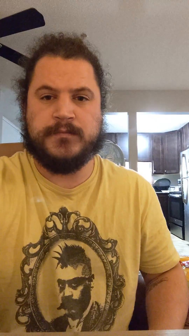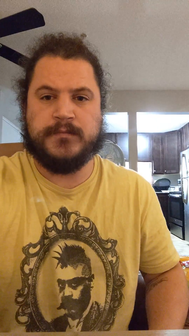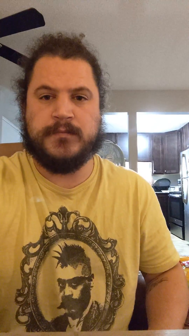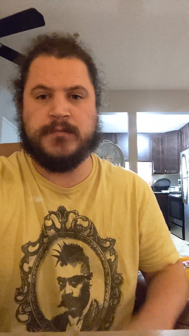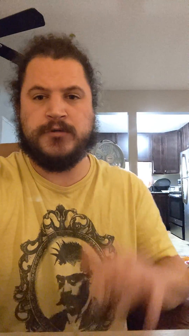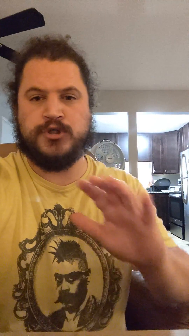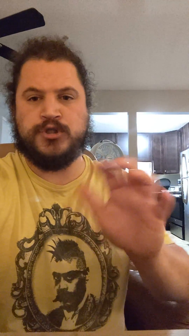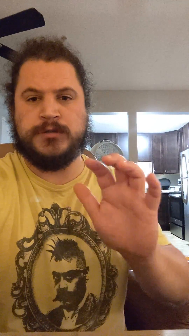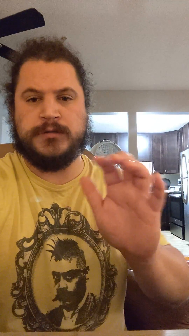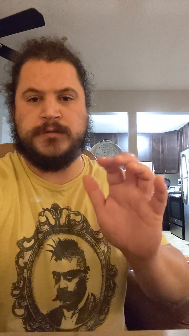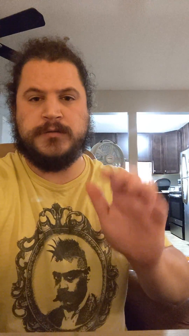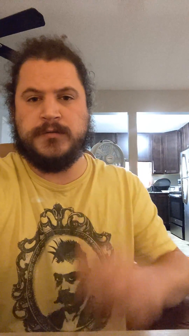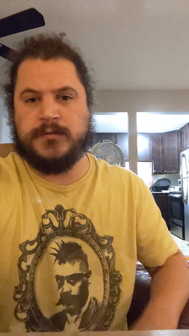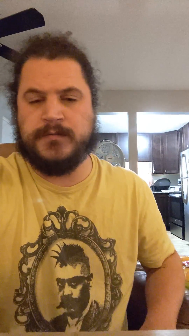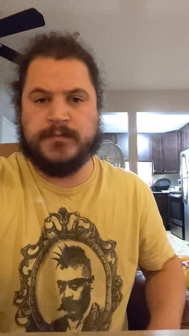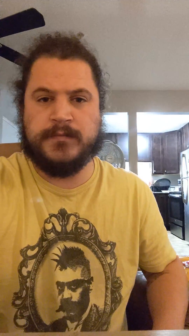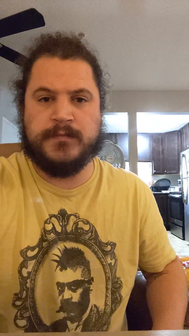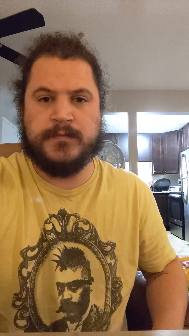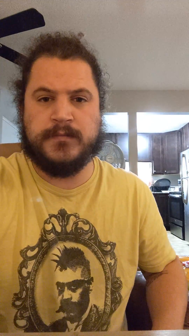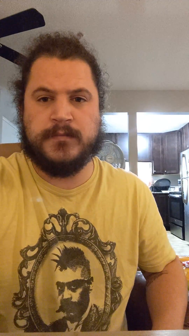cheese